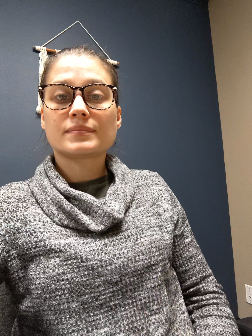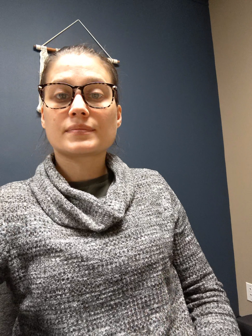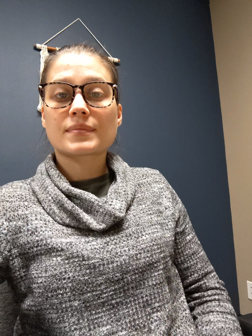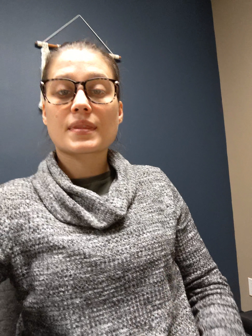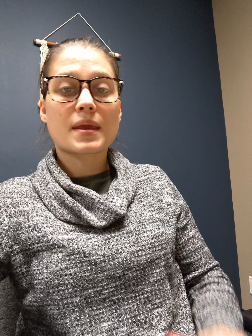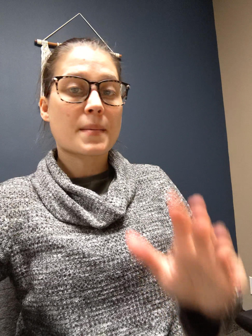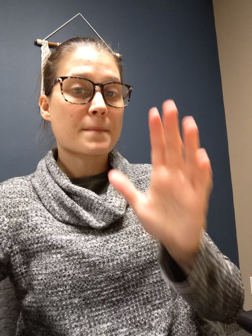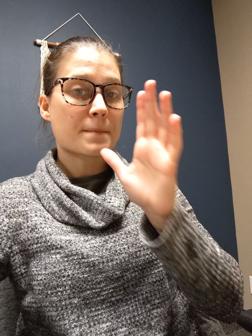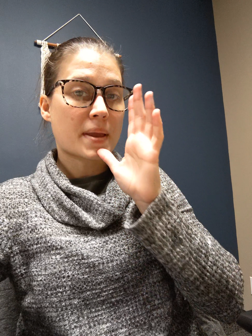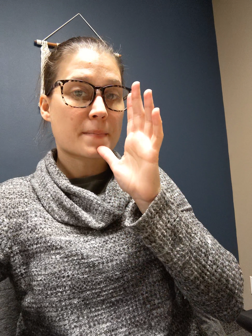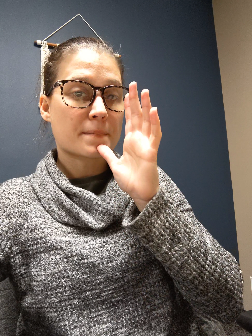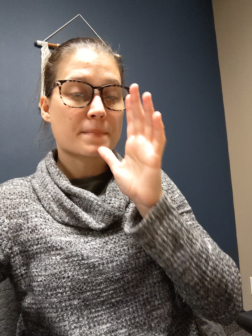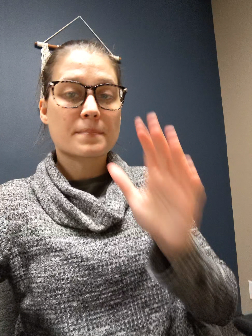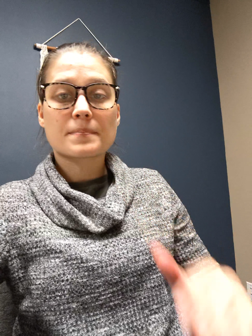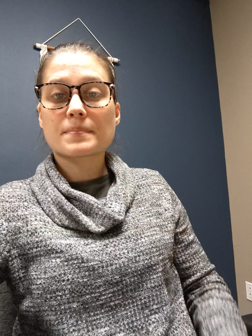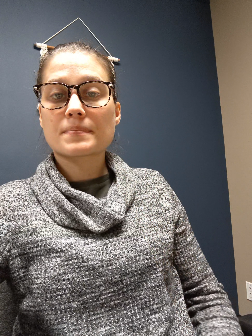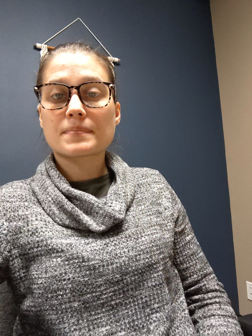mom